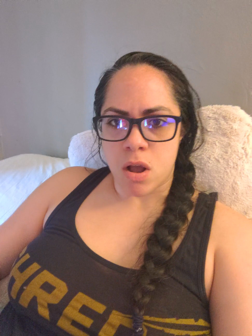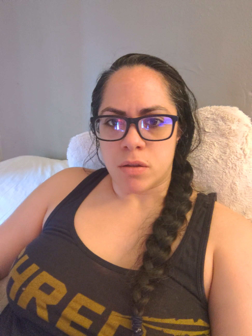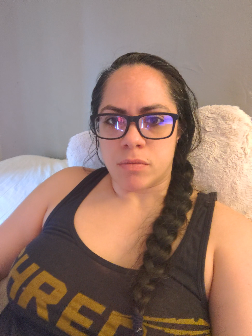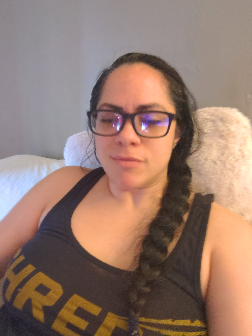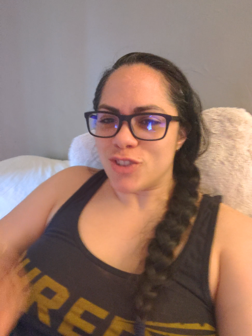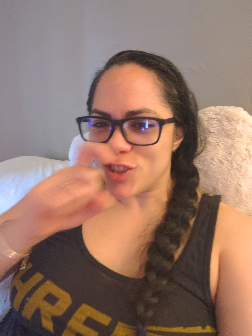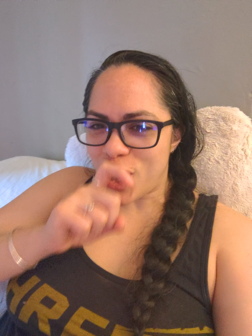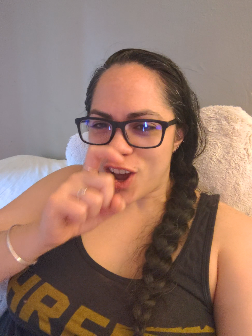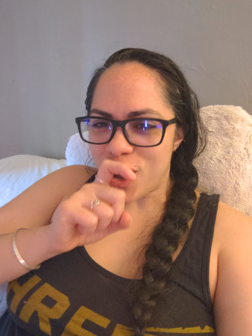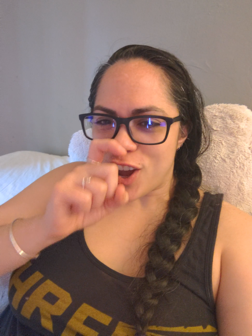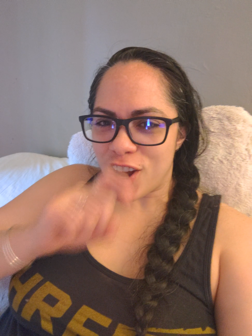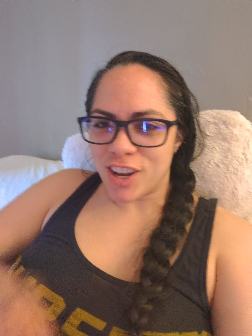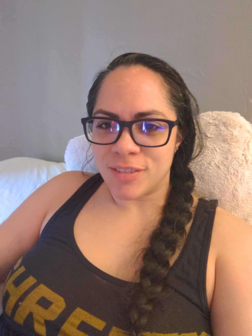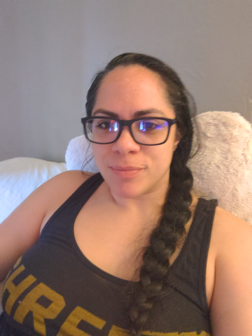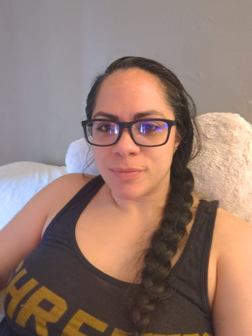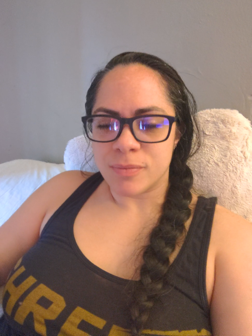doll